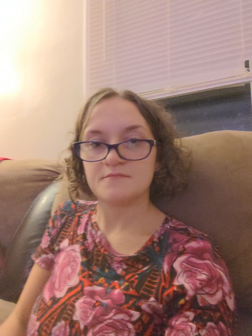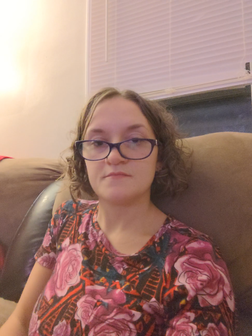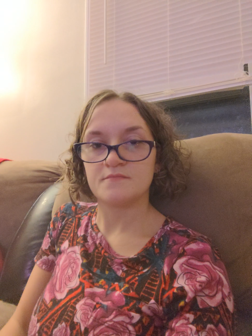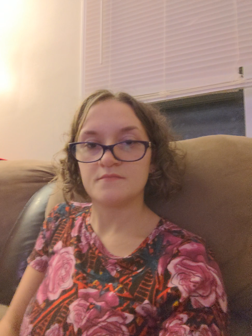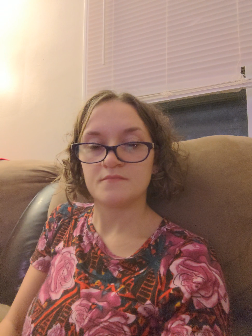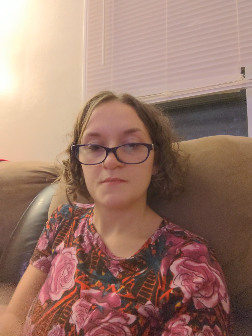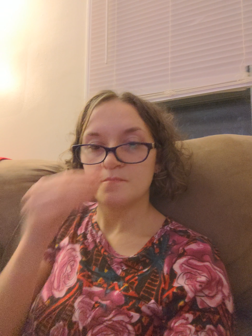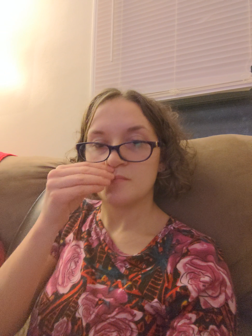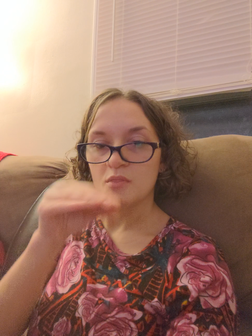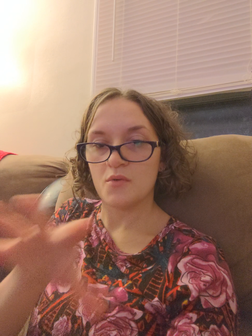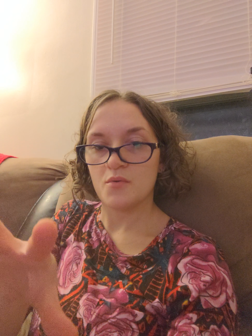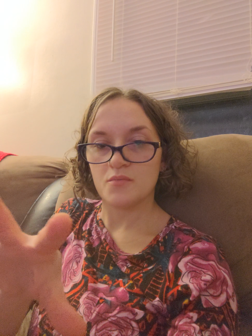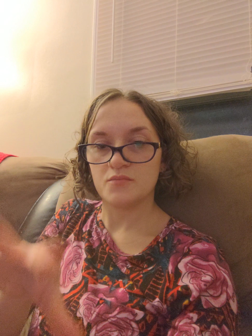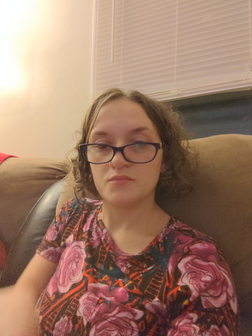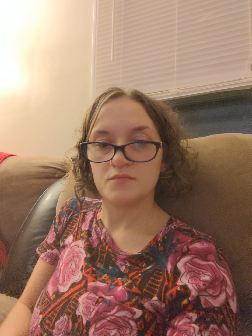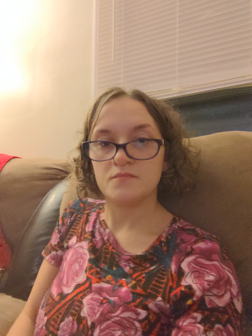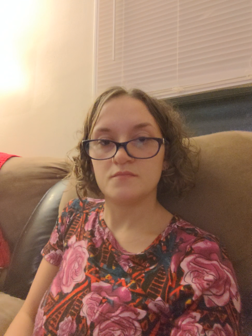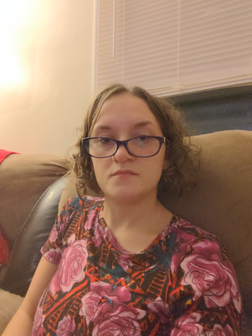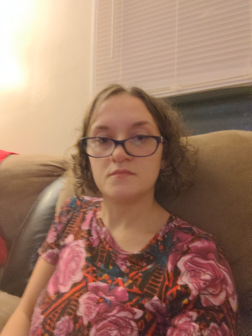blow